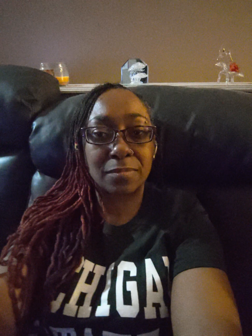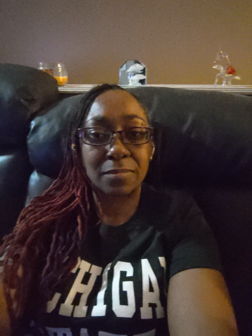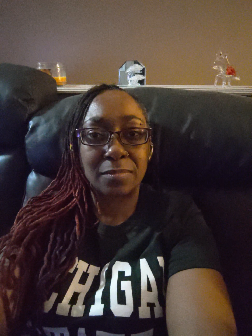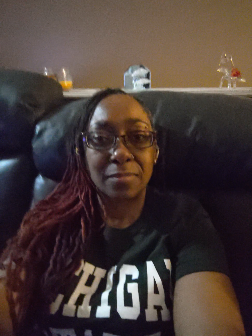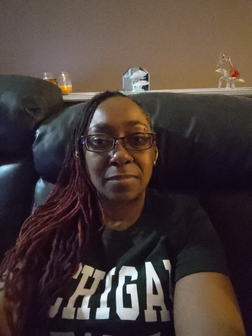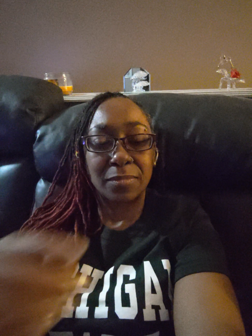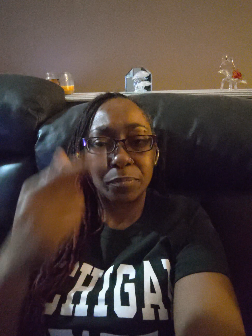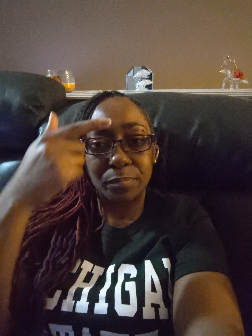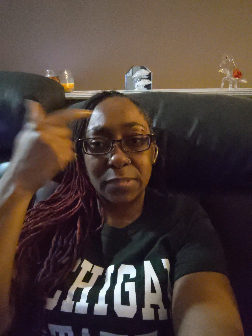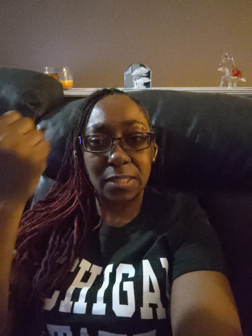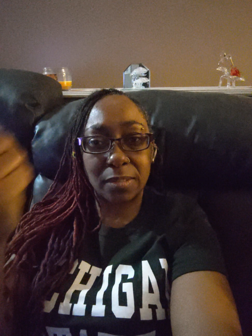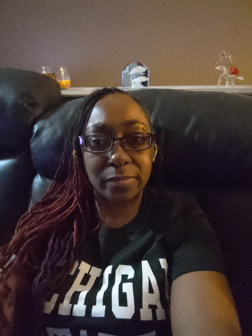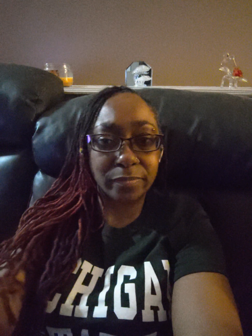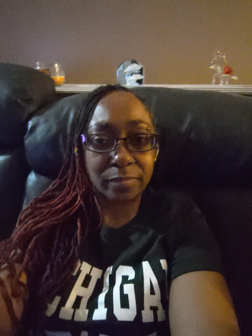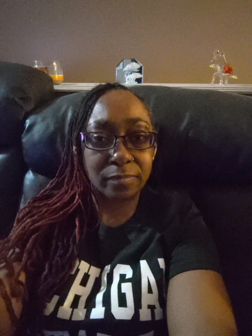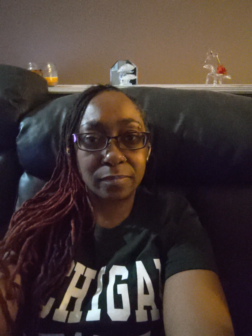because